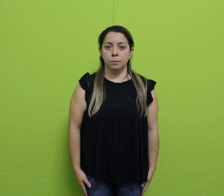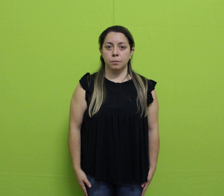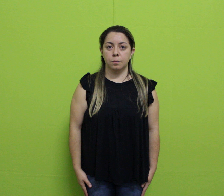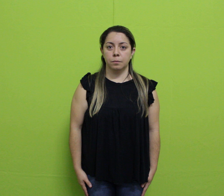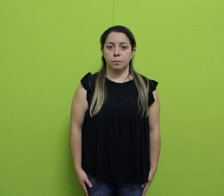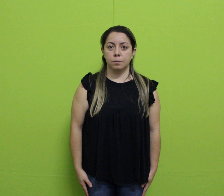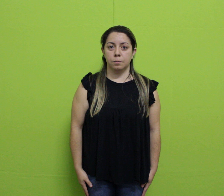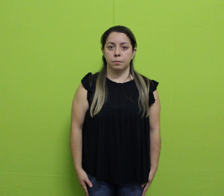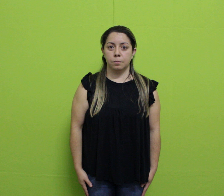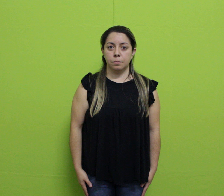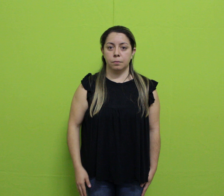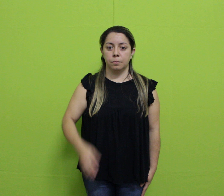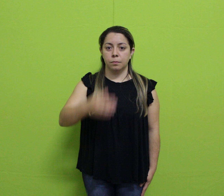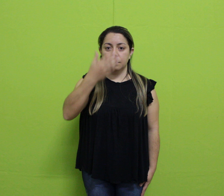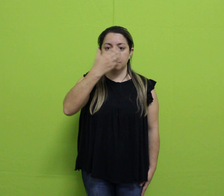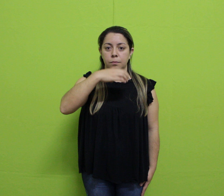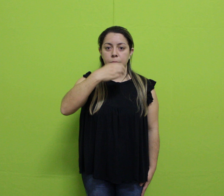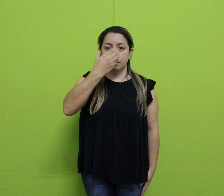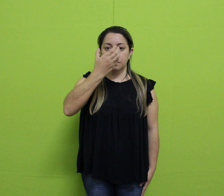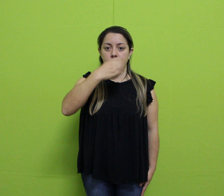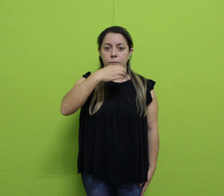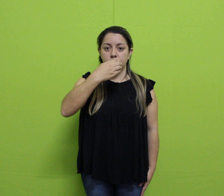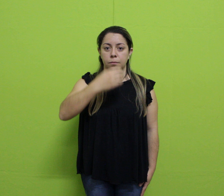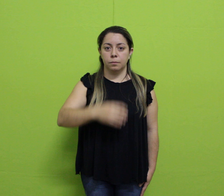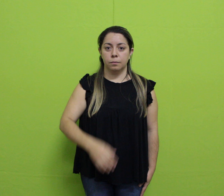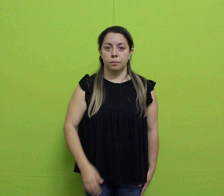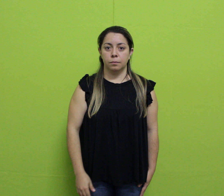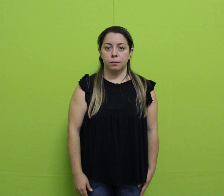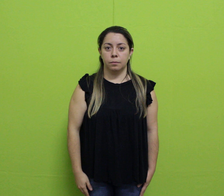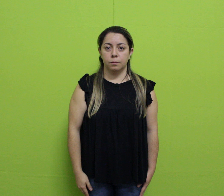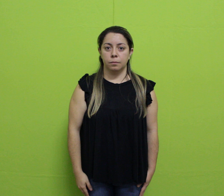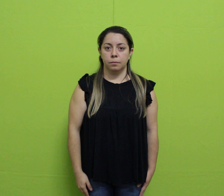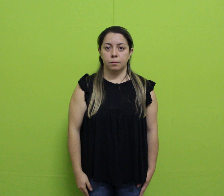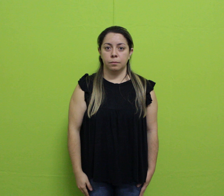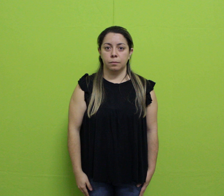maçã